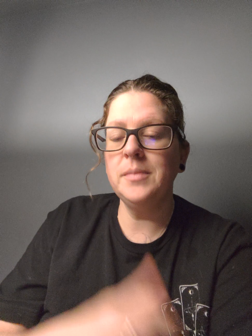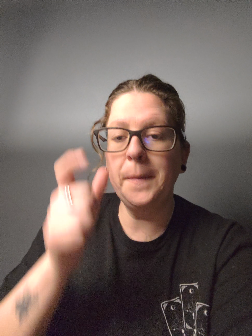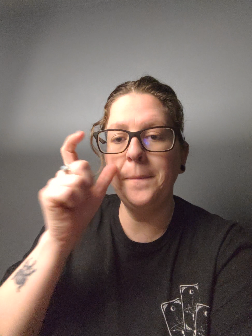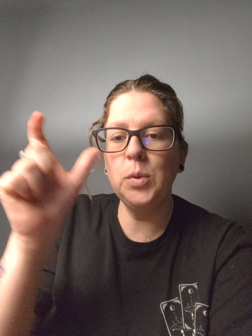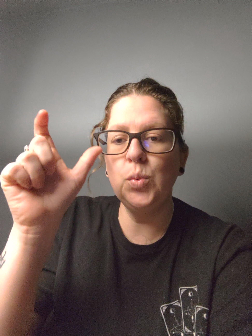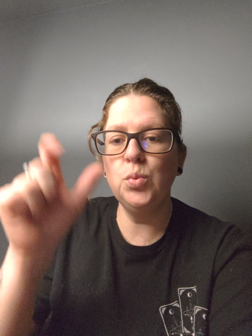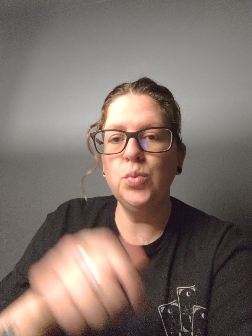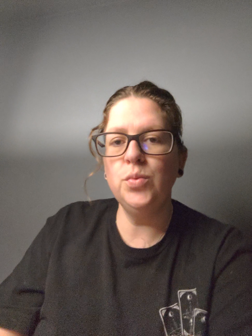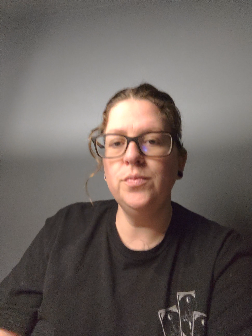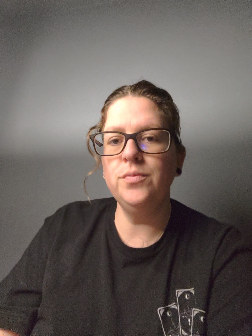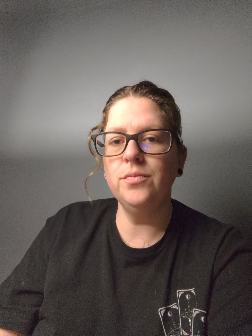moon